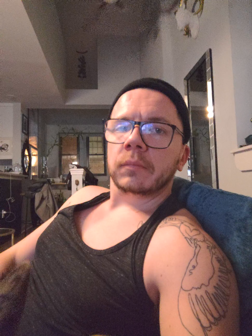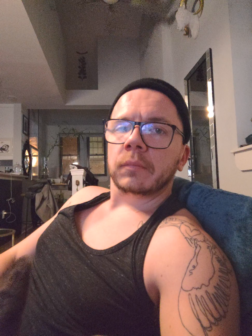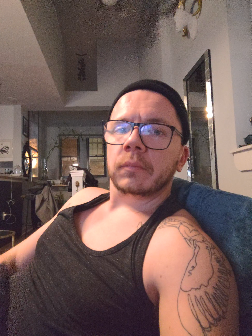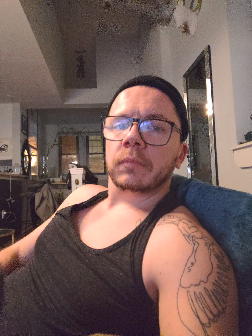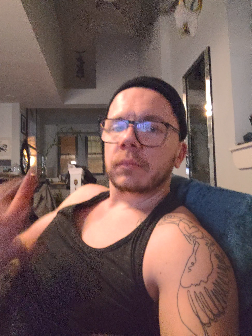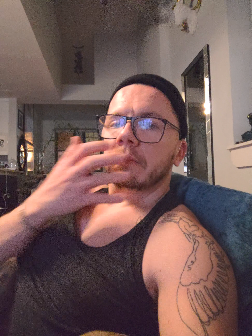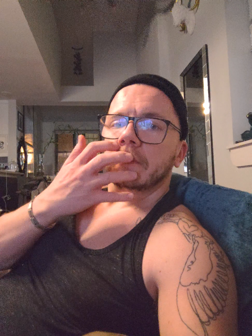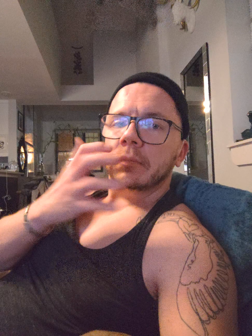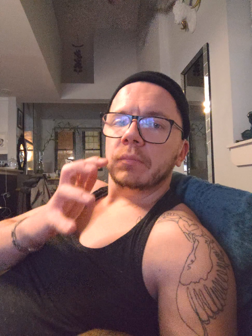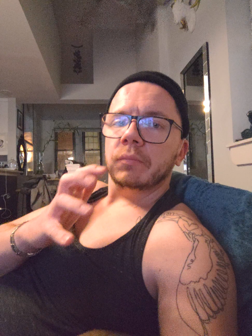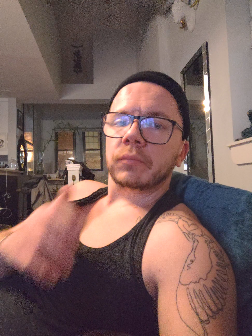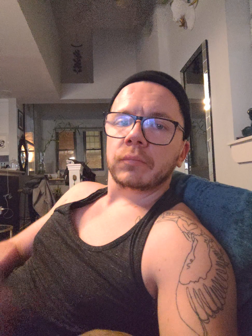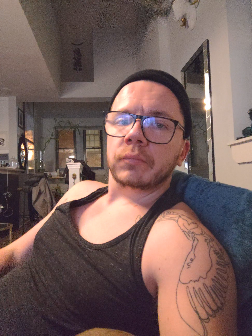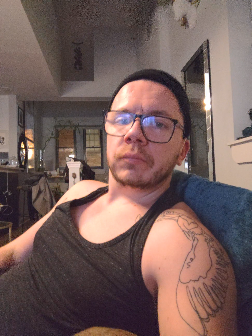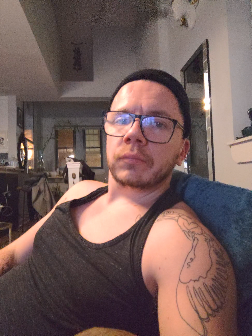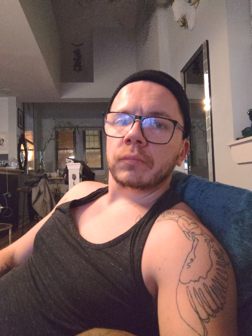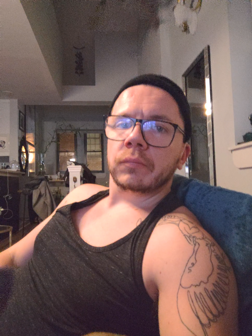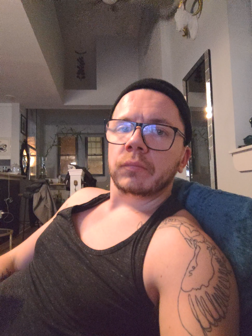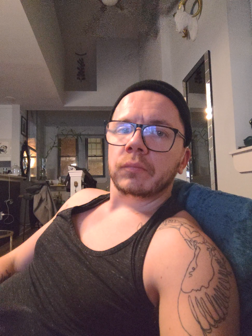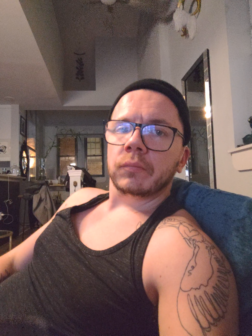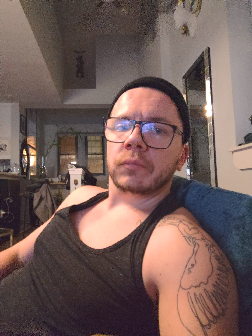hot